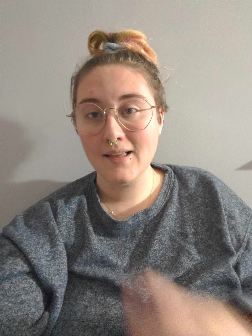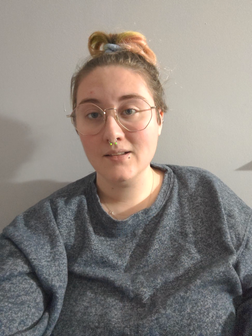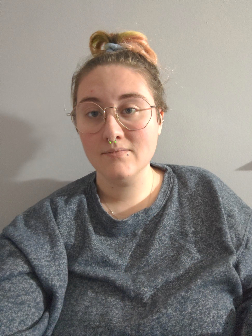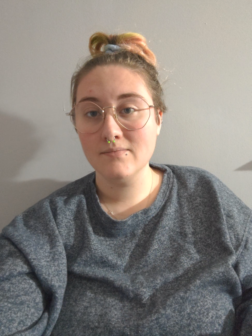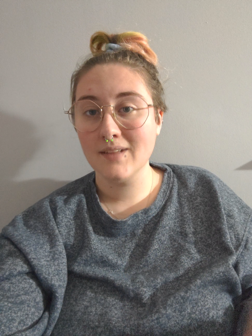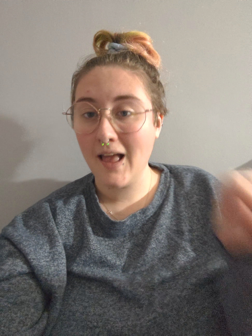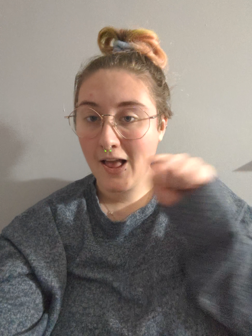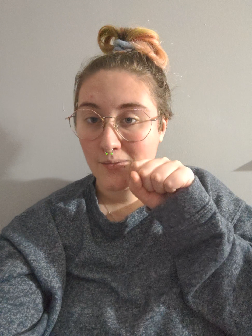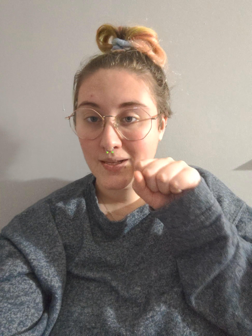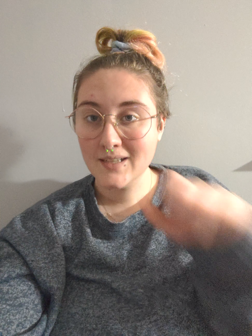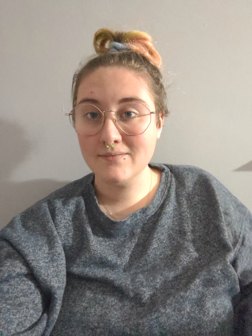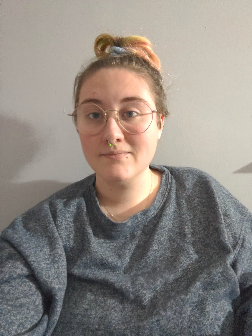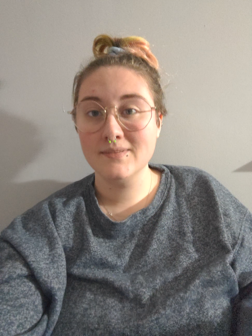carrot